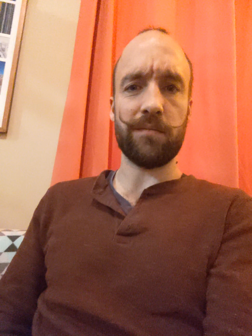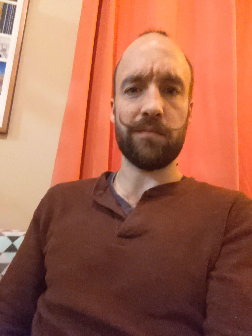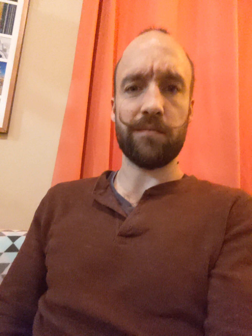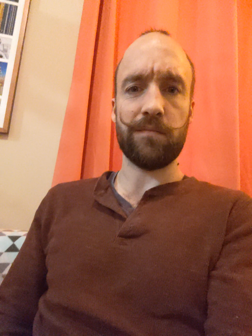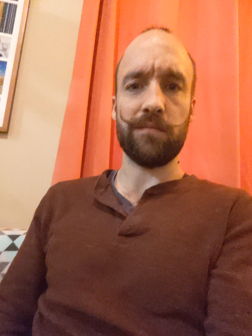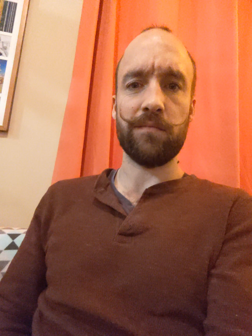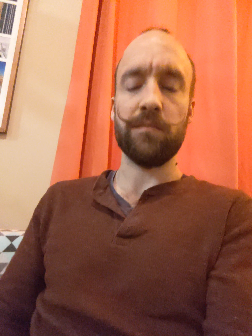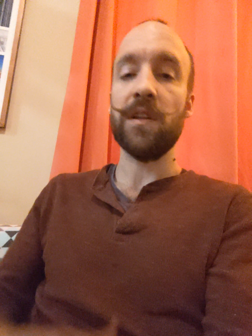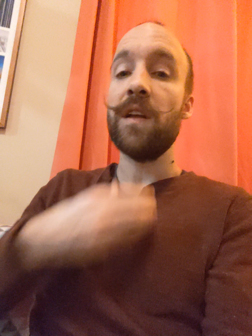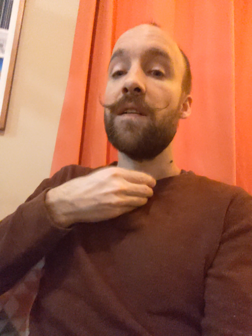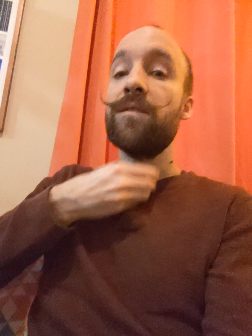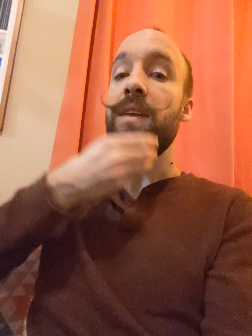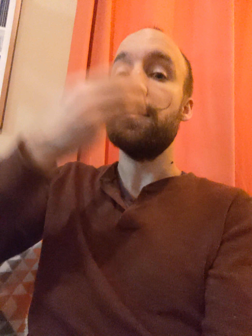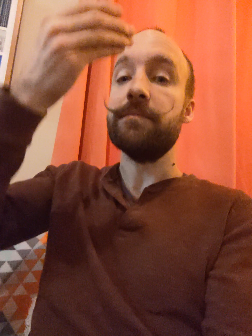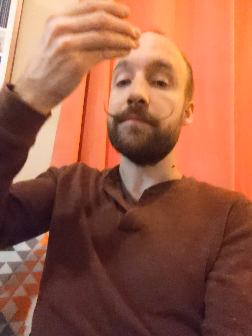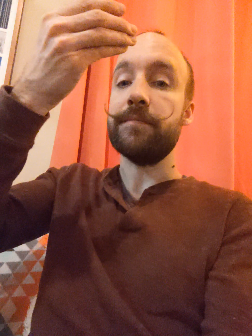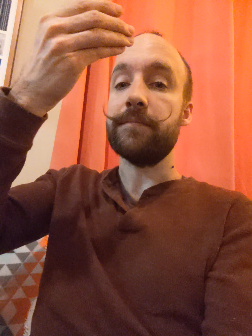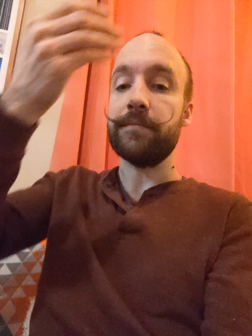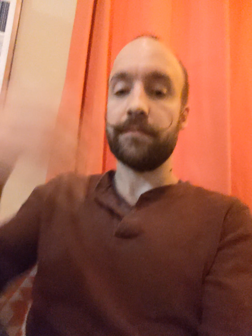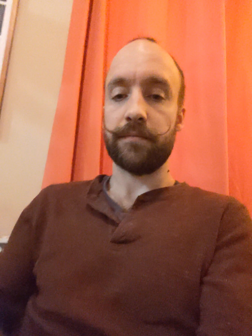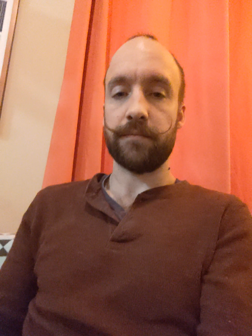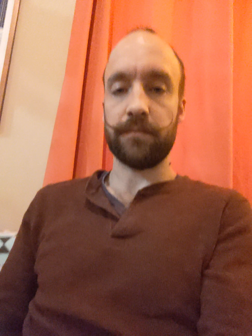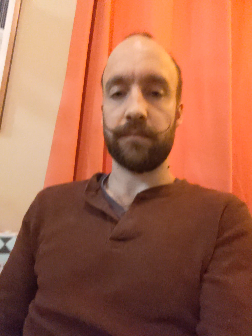giraffe